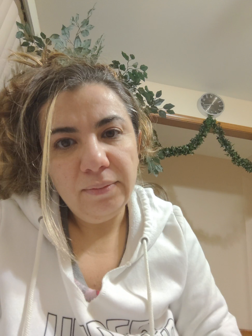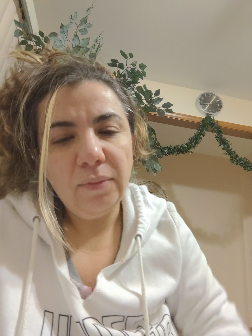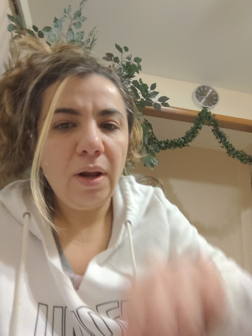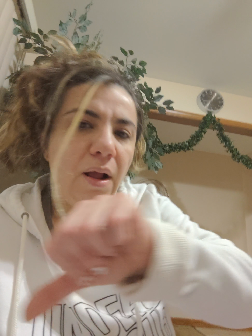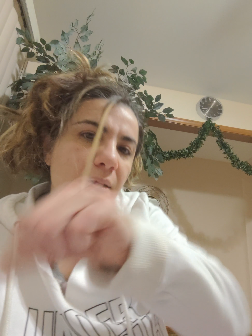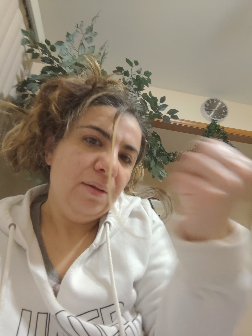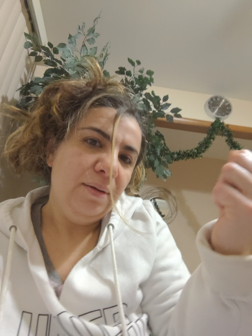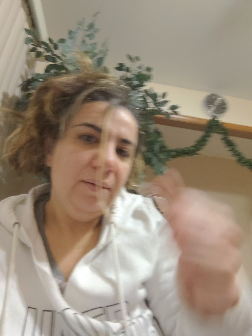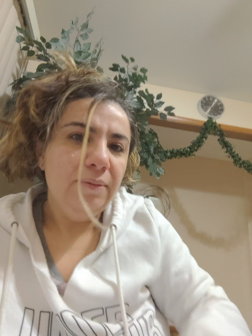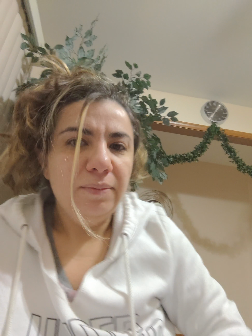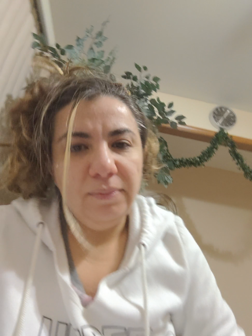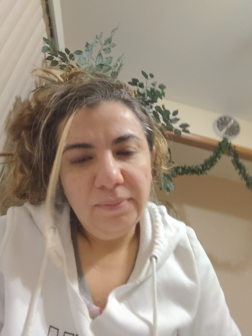another